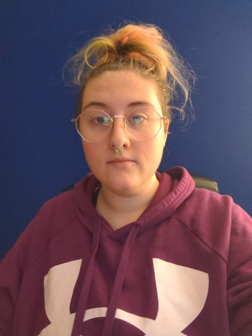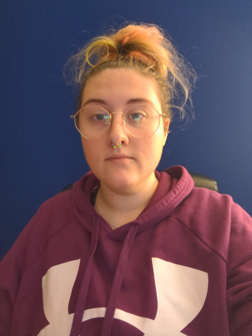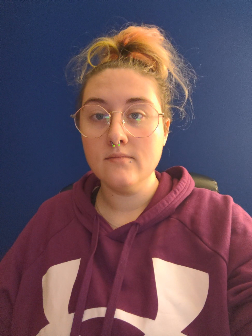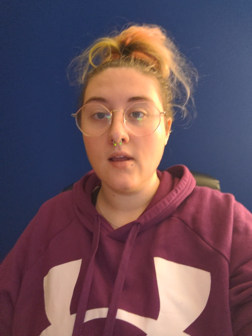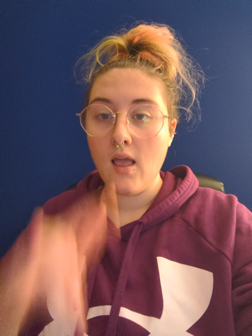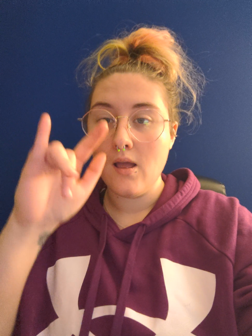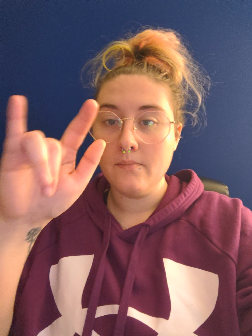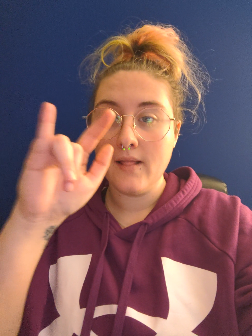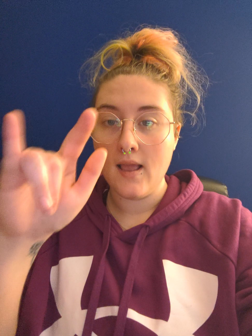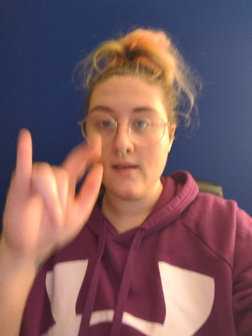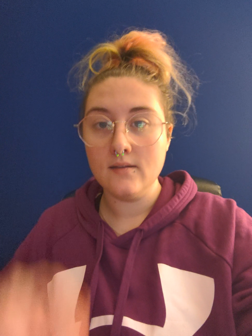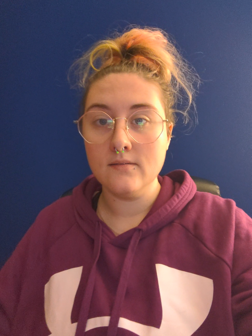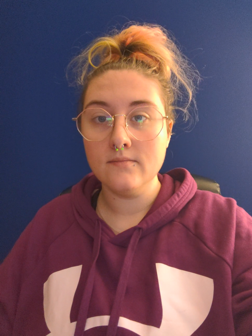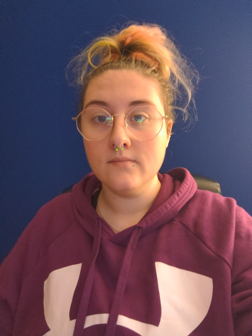airplane